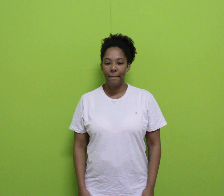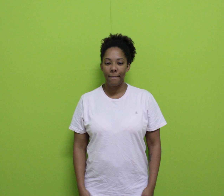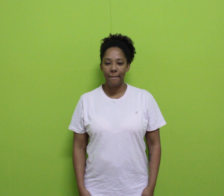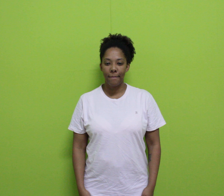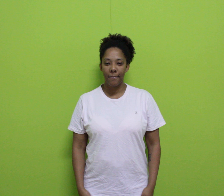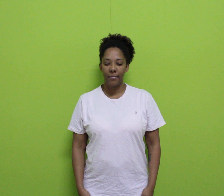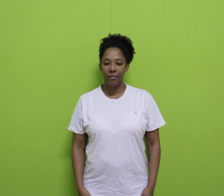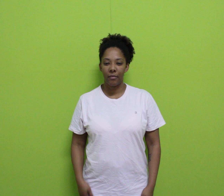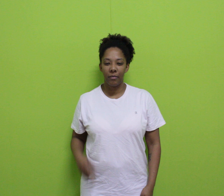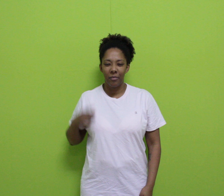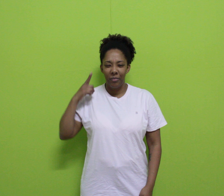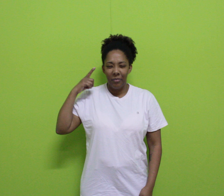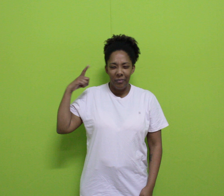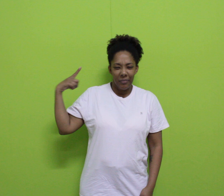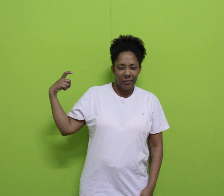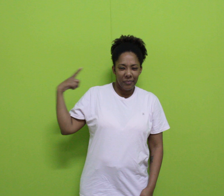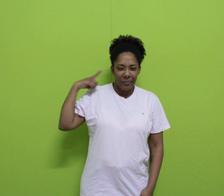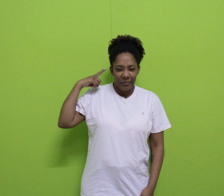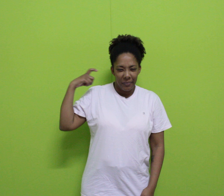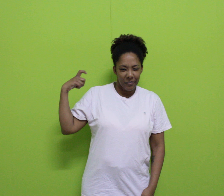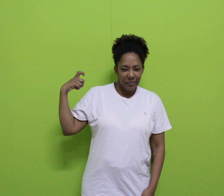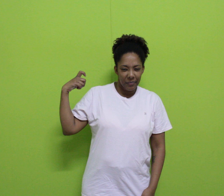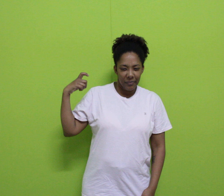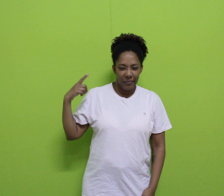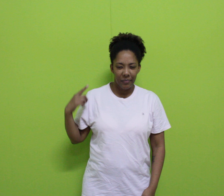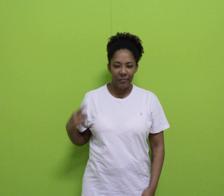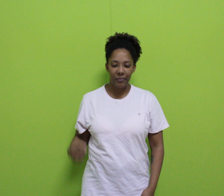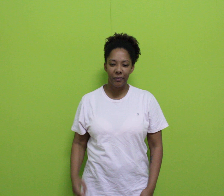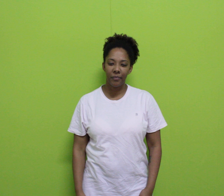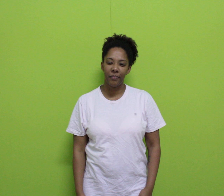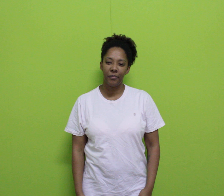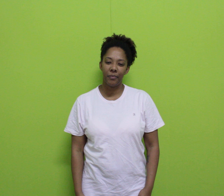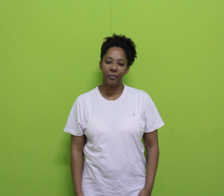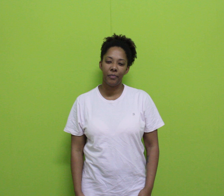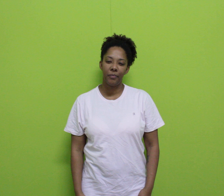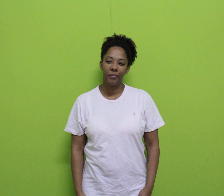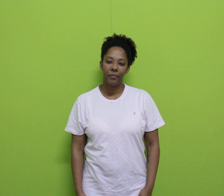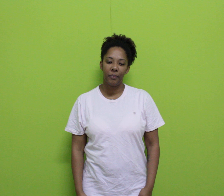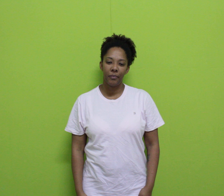barulho